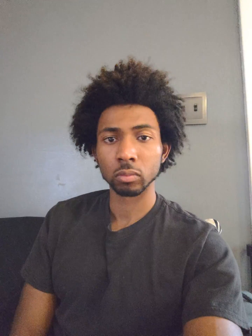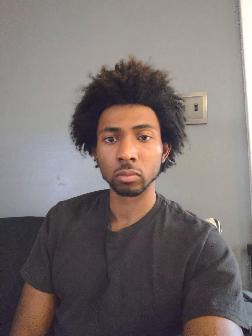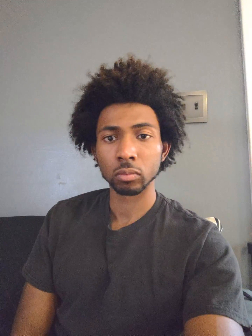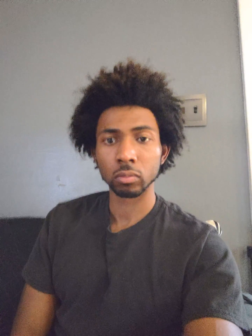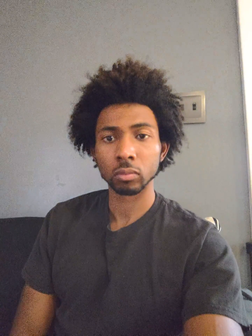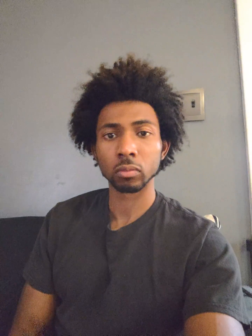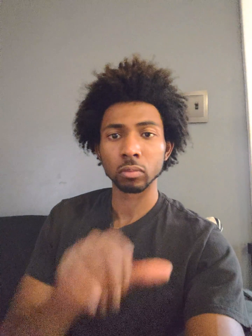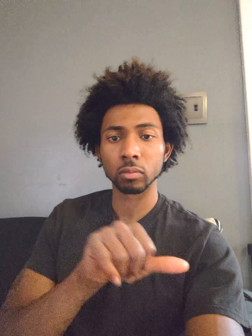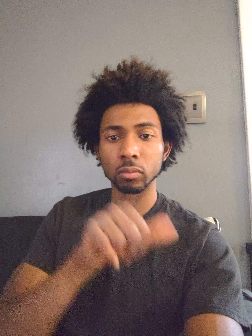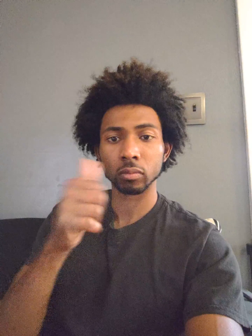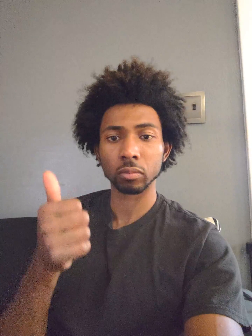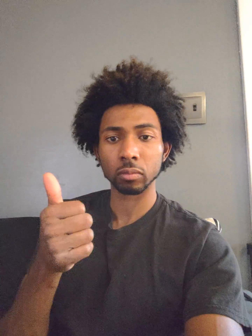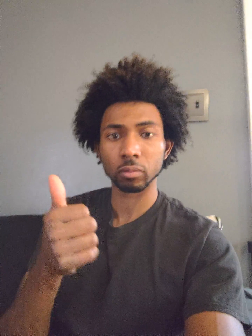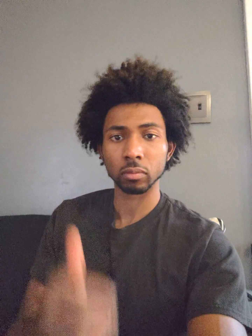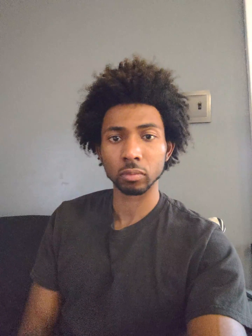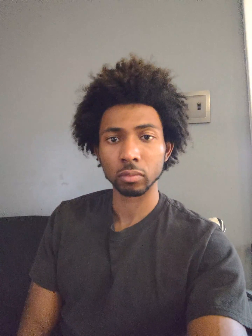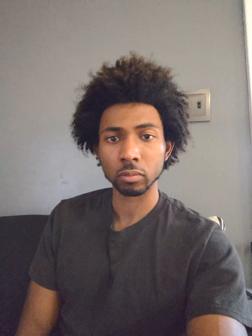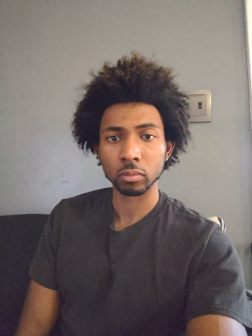other